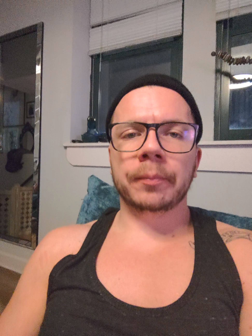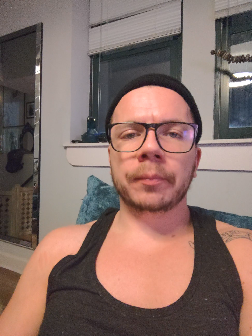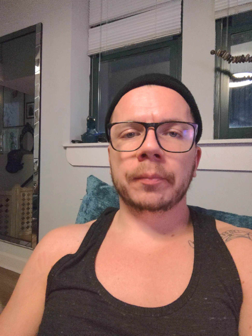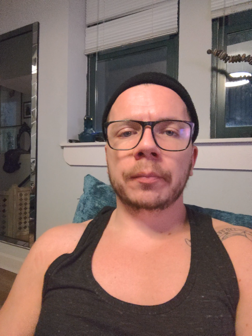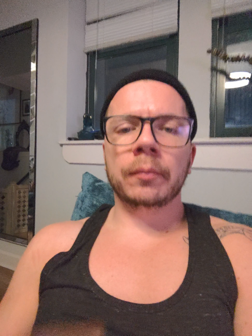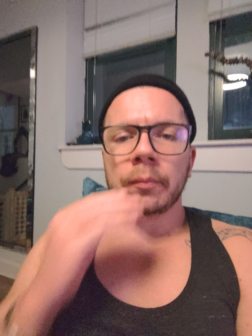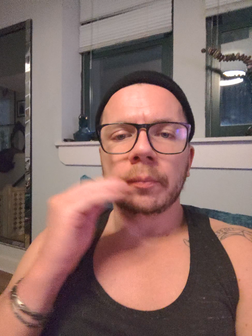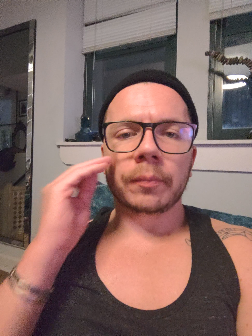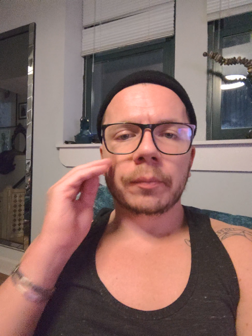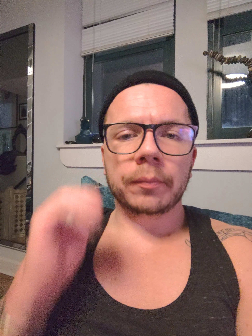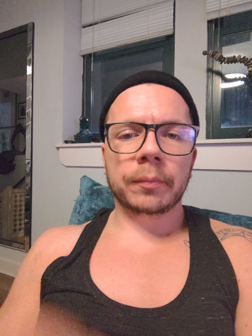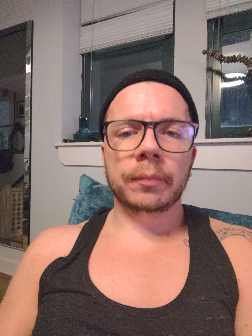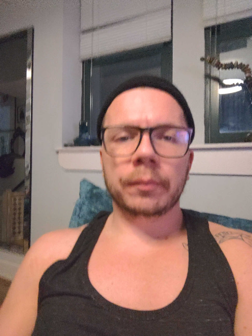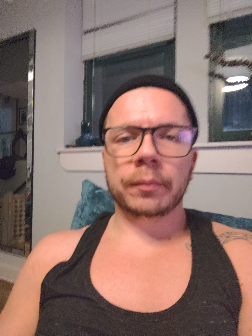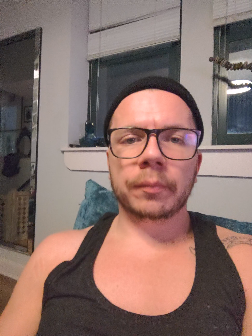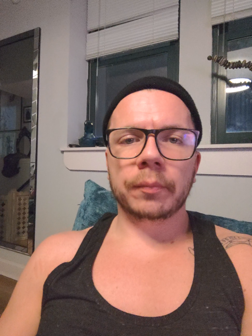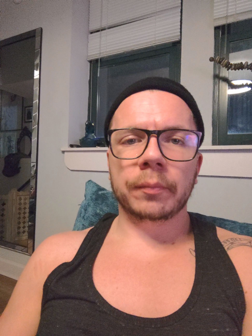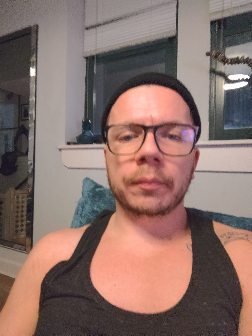home